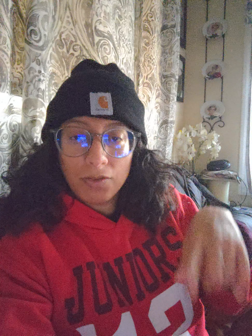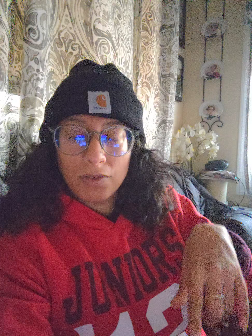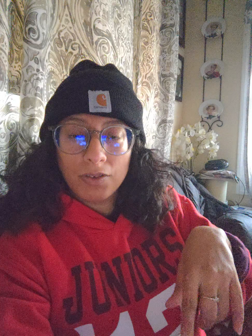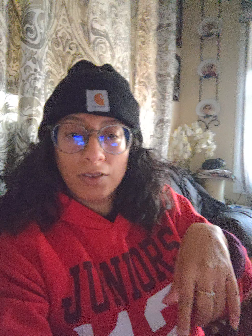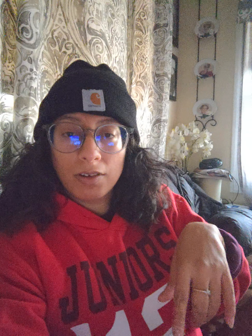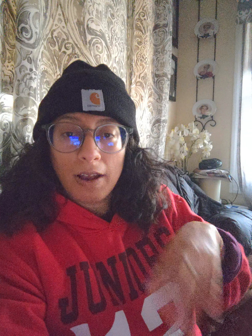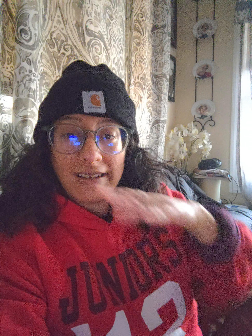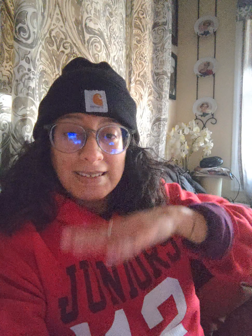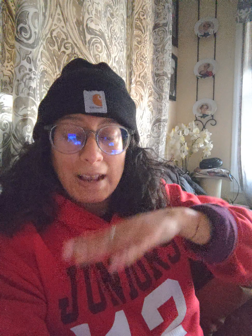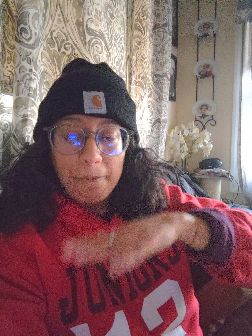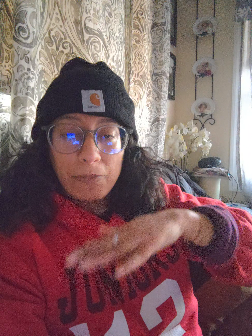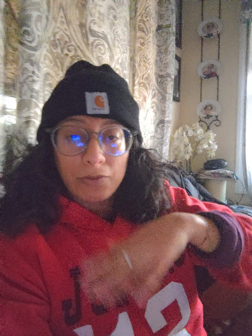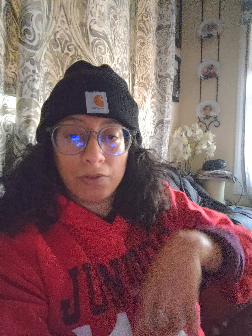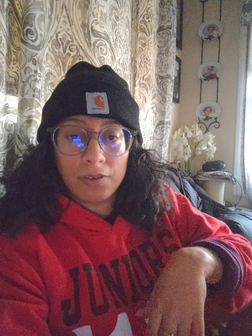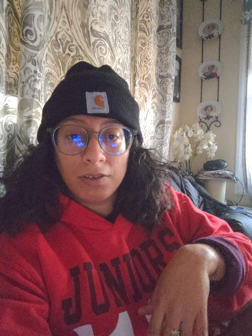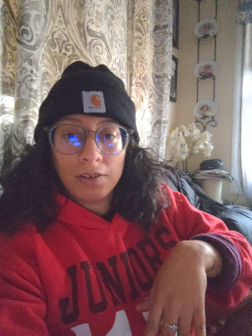table